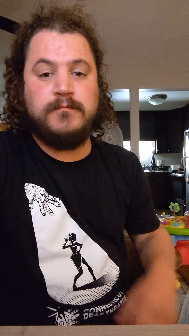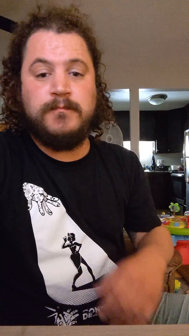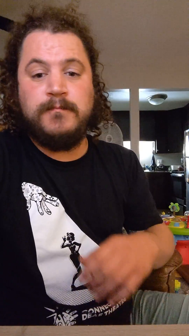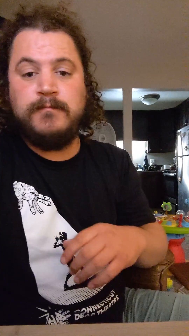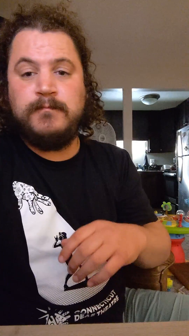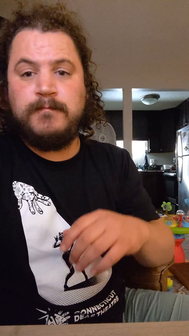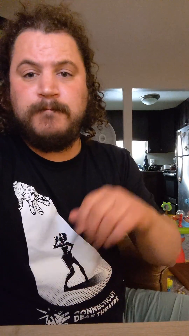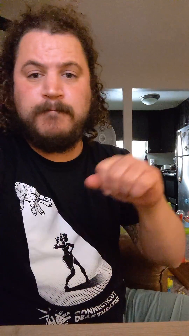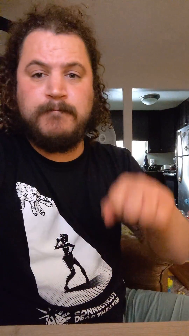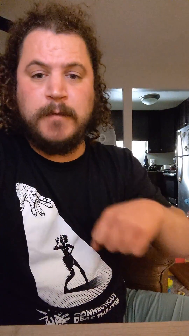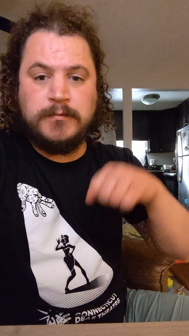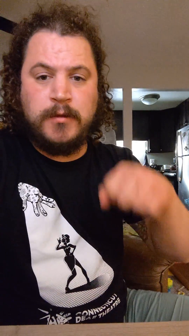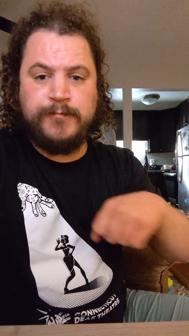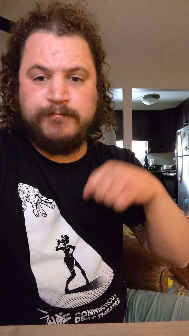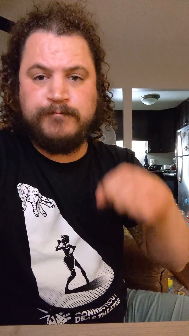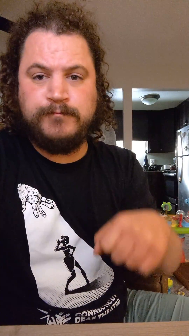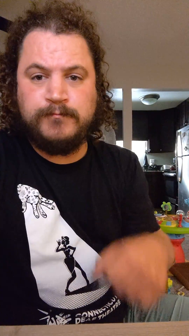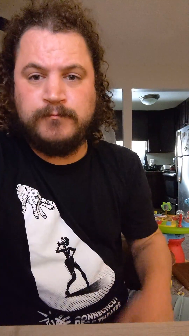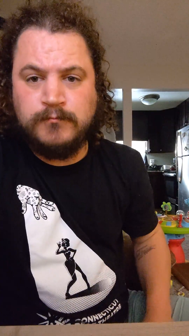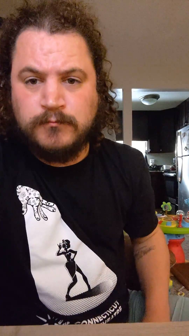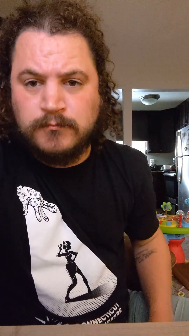bicycle